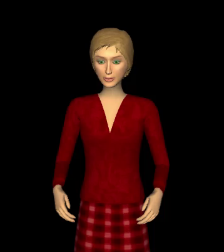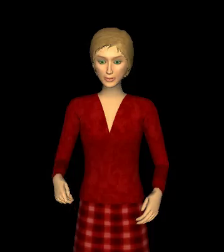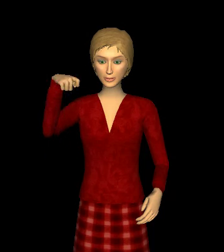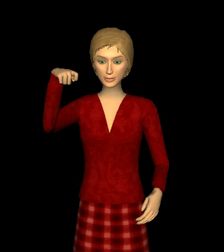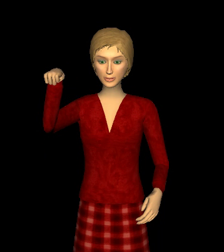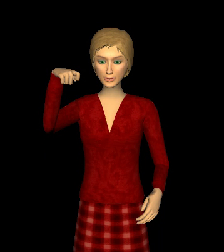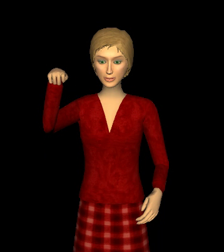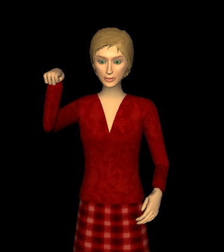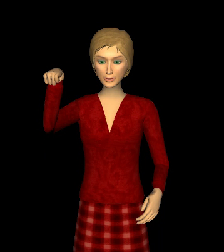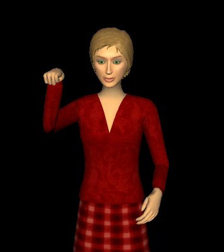رئيس